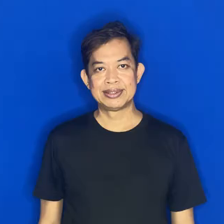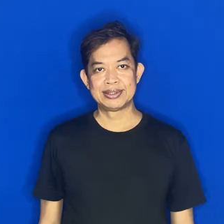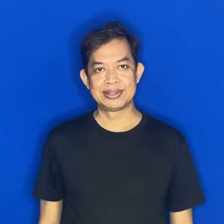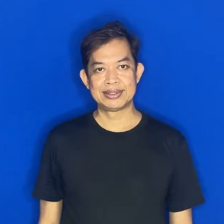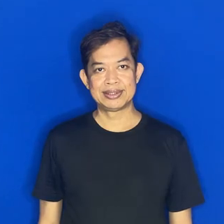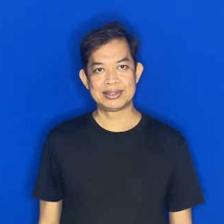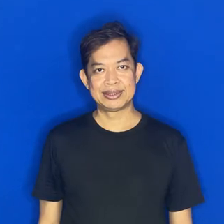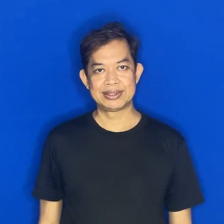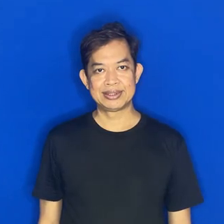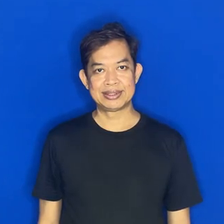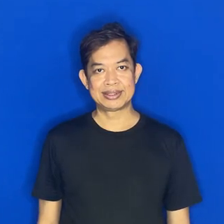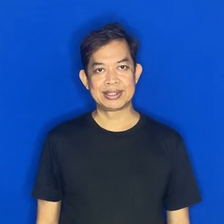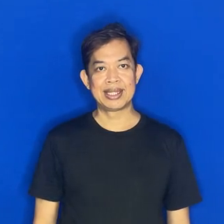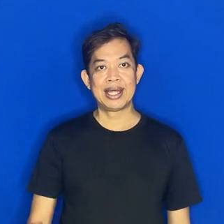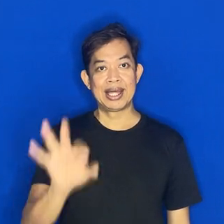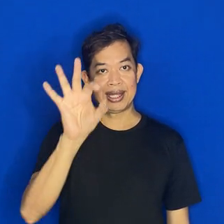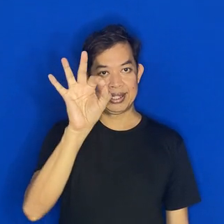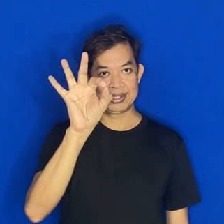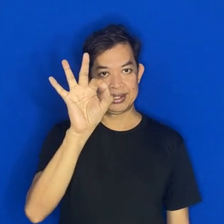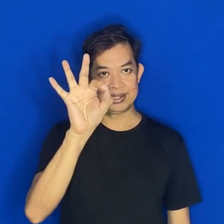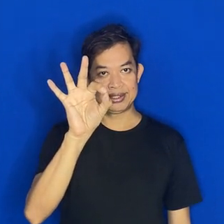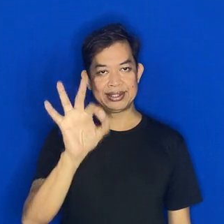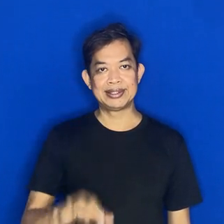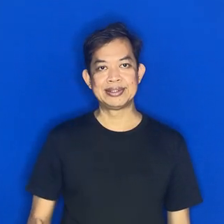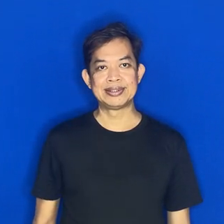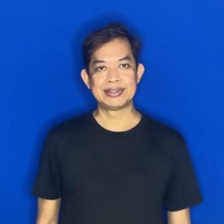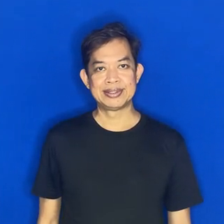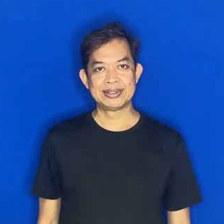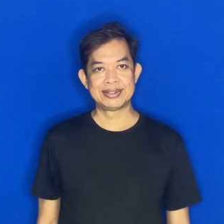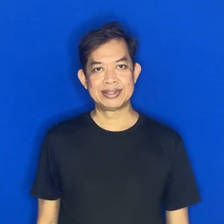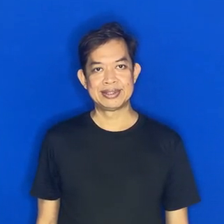nine